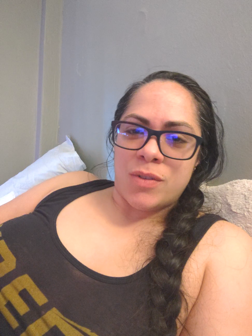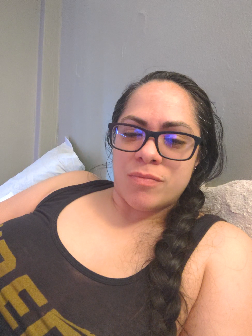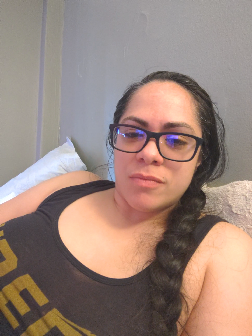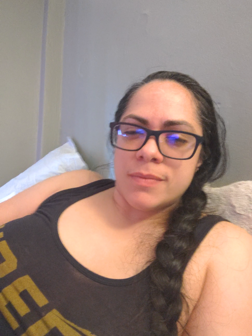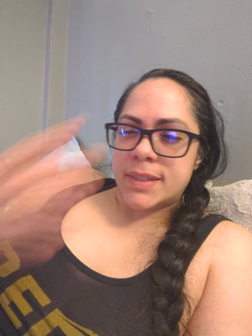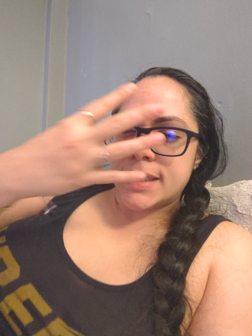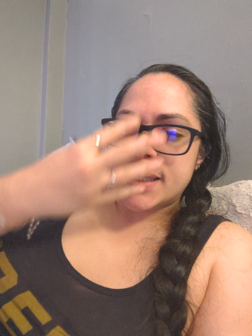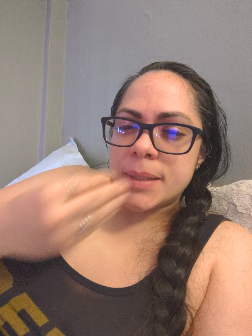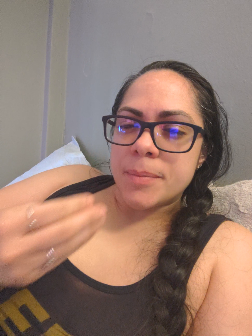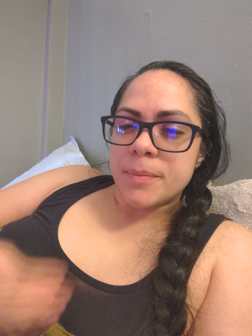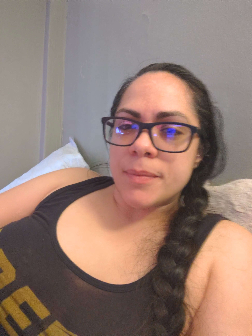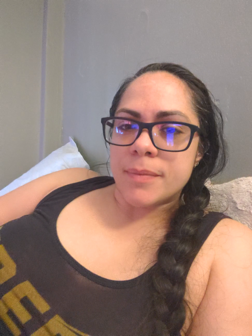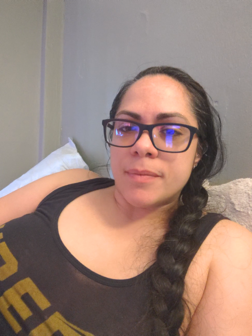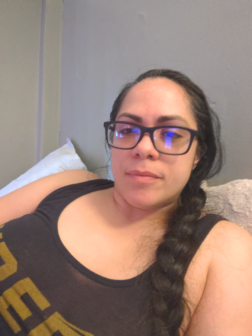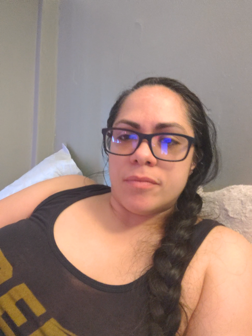sleep